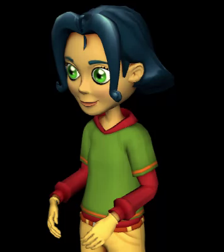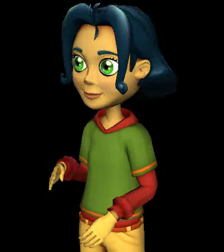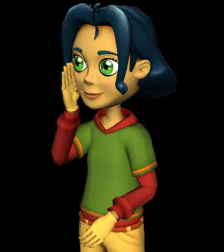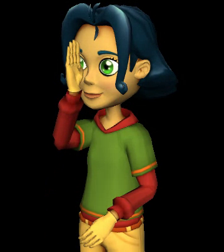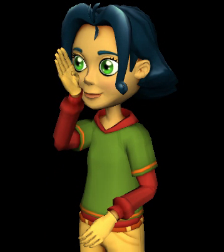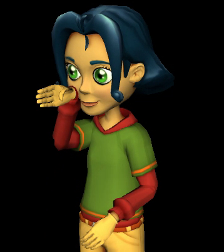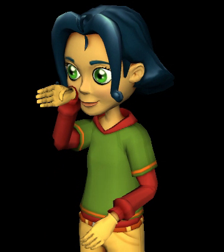اتجاه